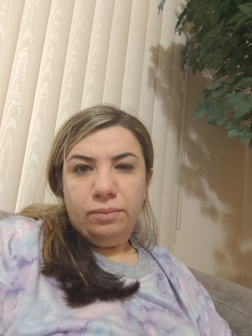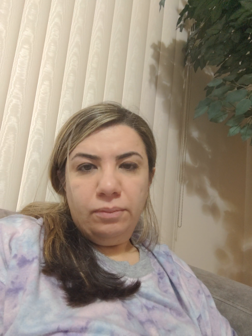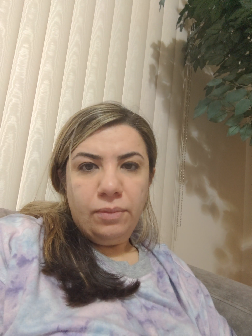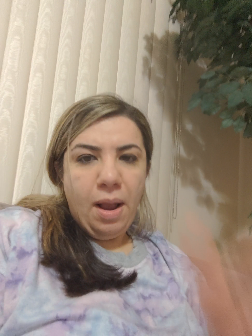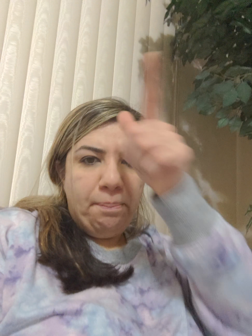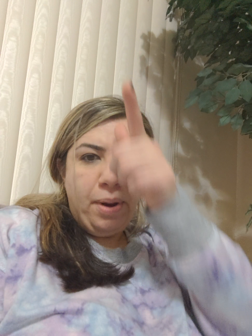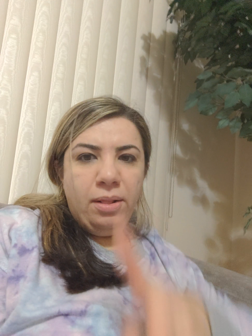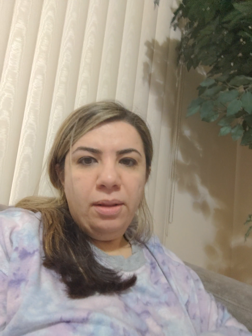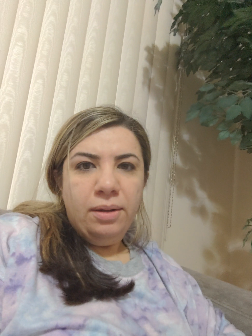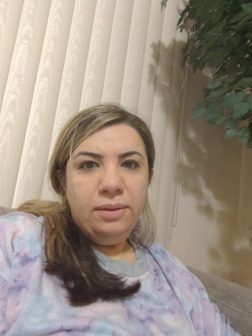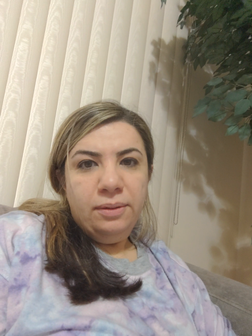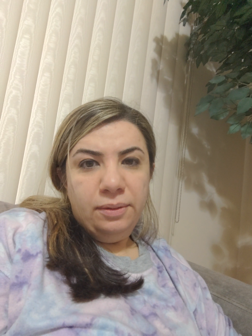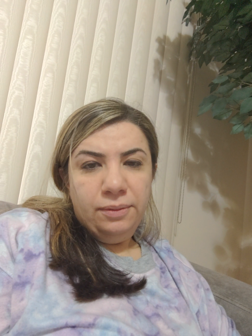brother